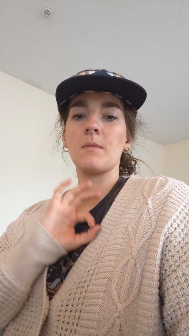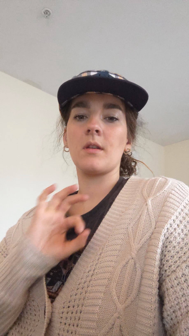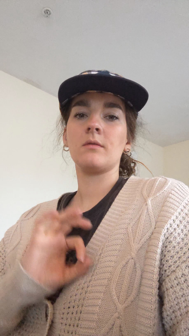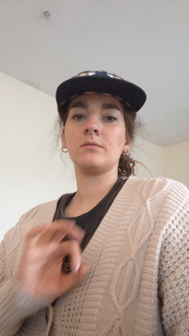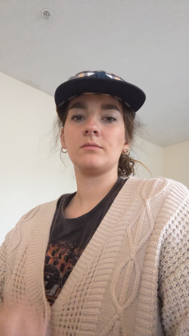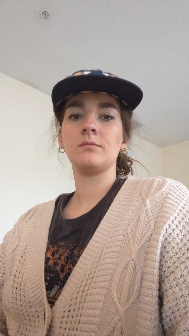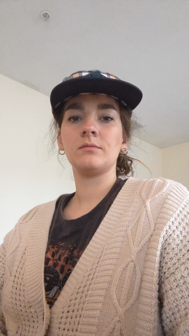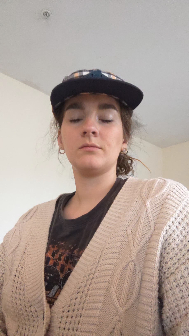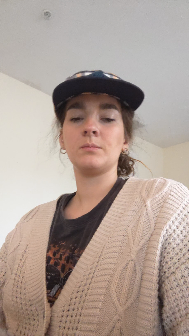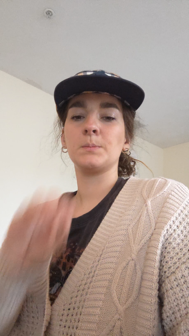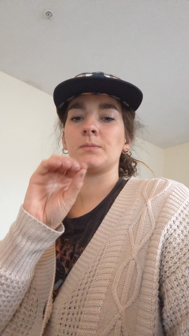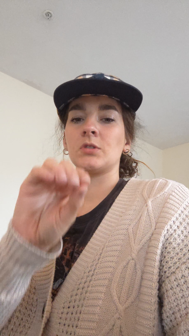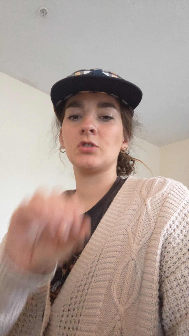put